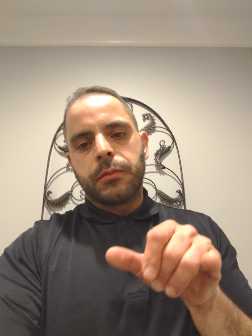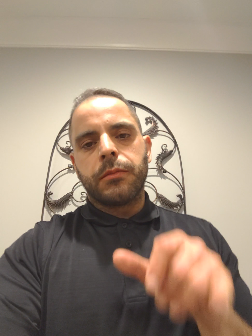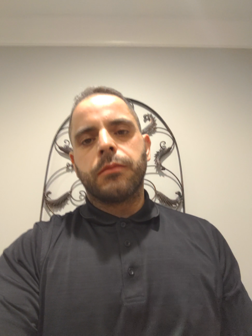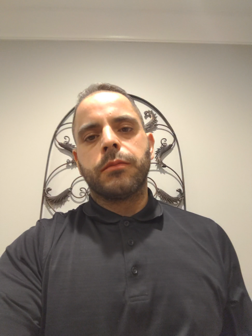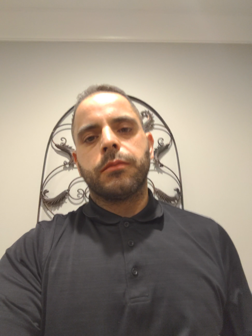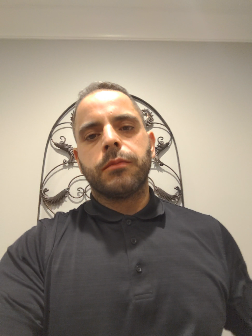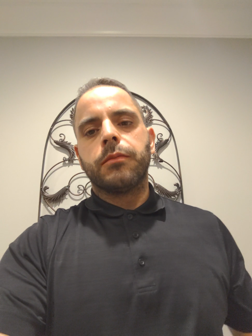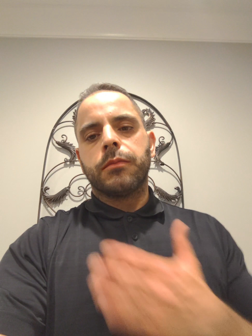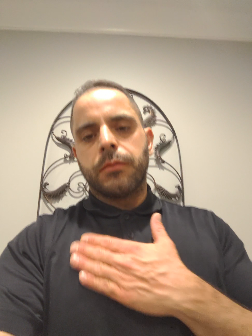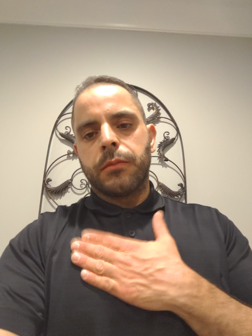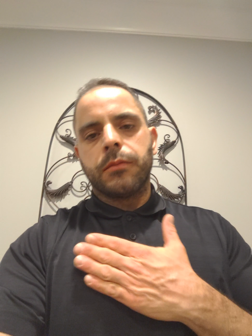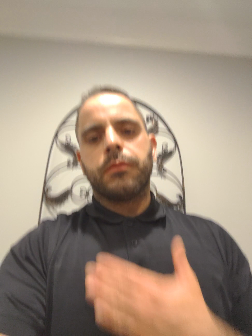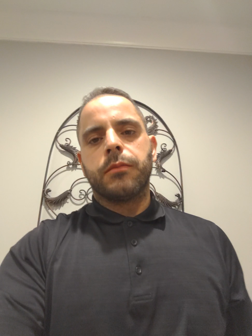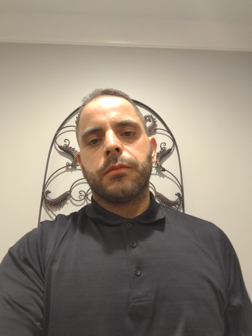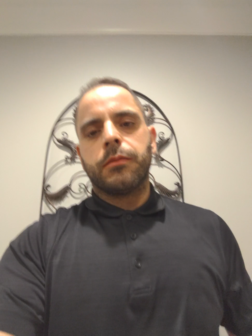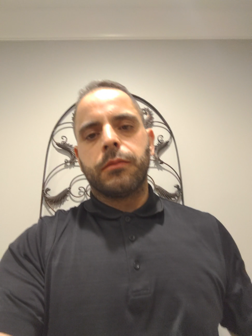my